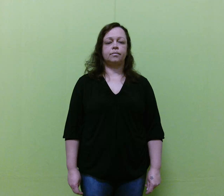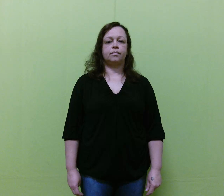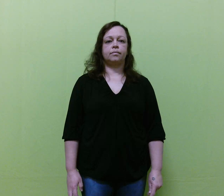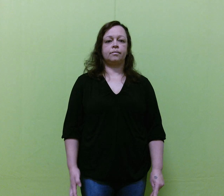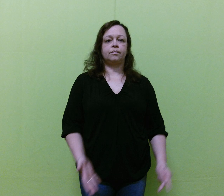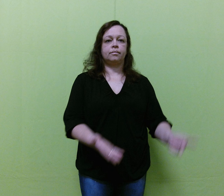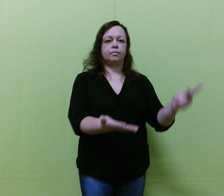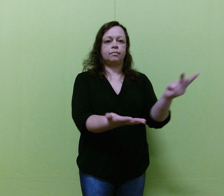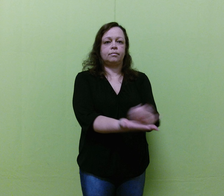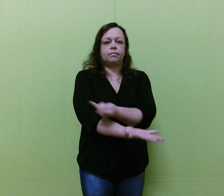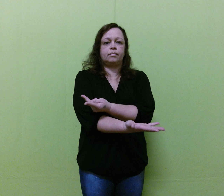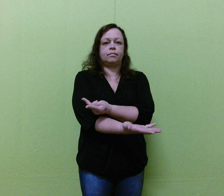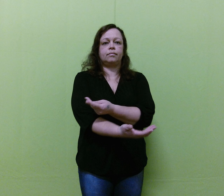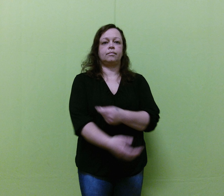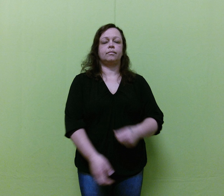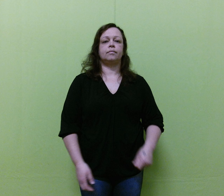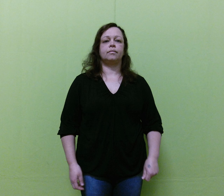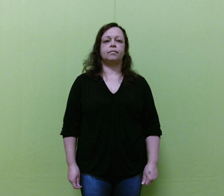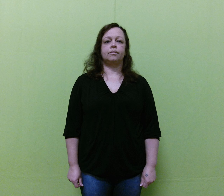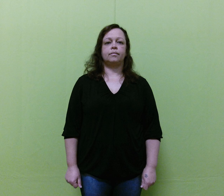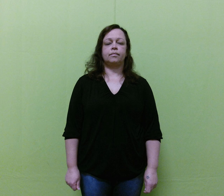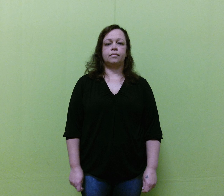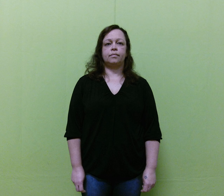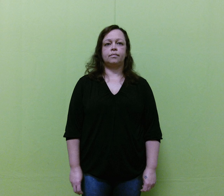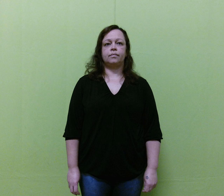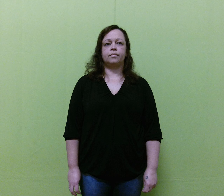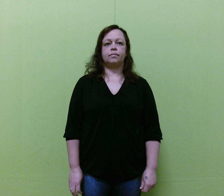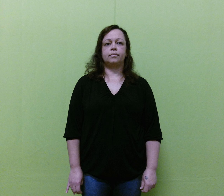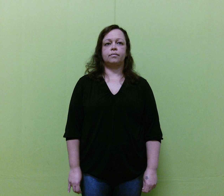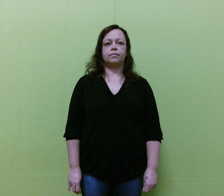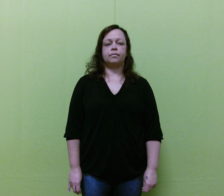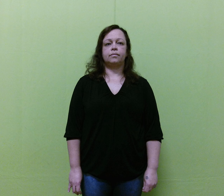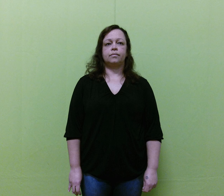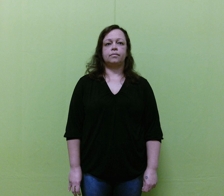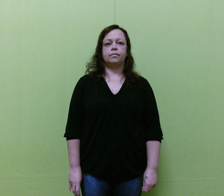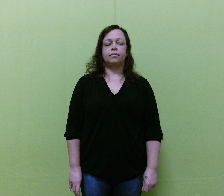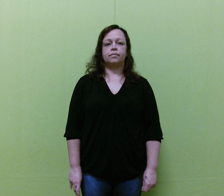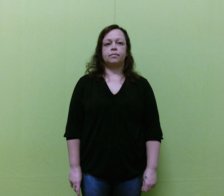acontecer